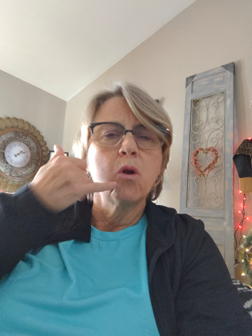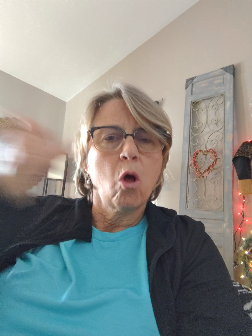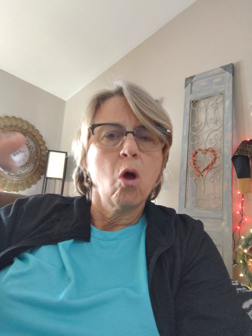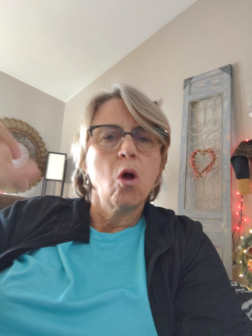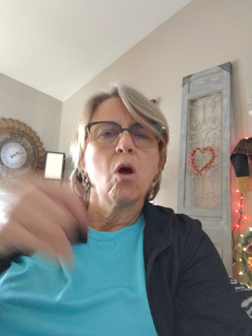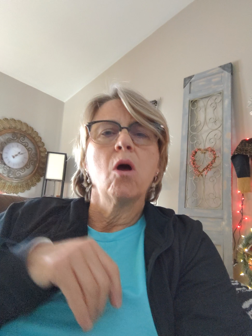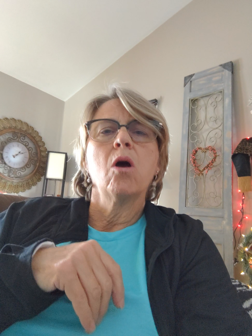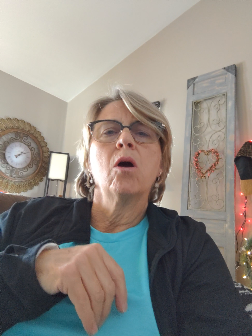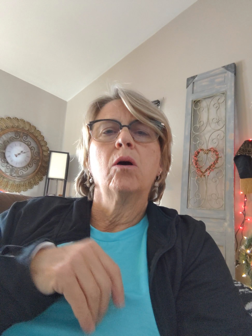call on the phone